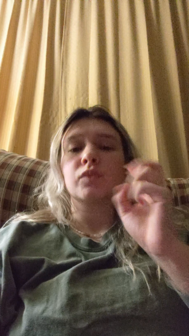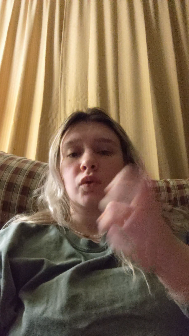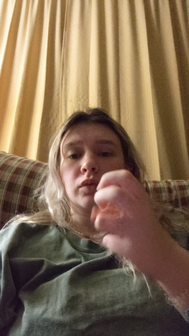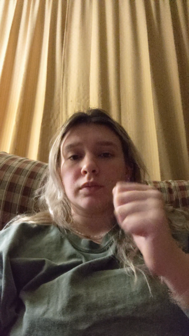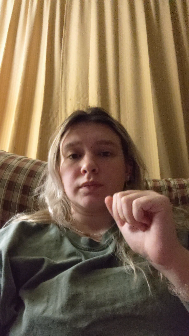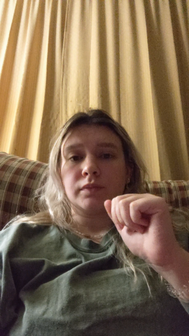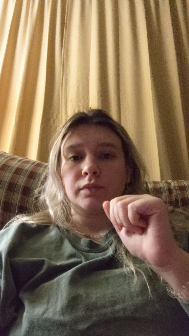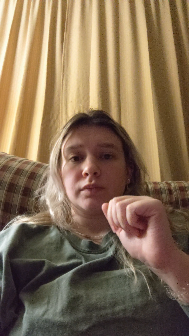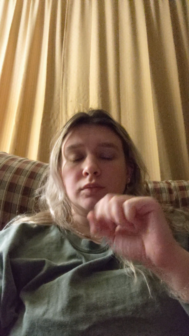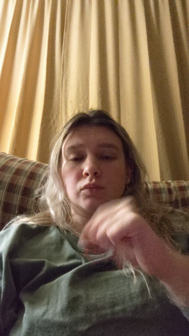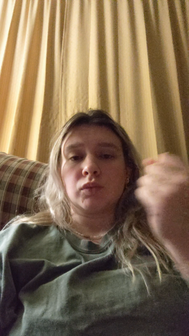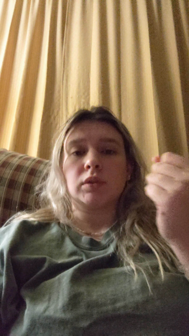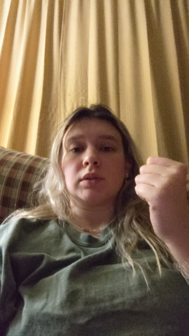break